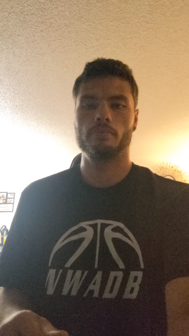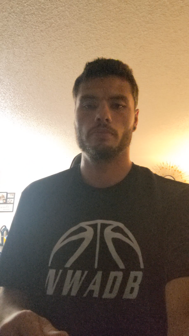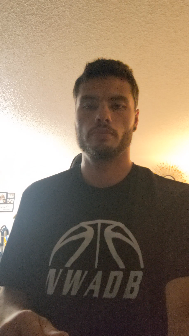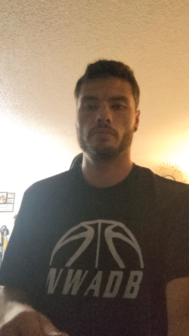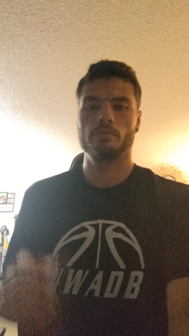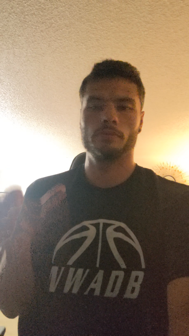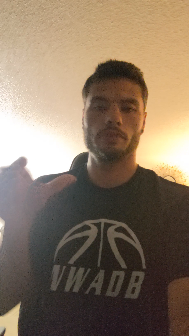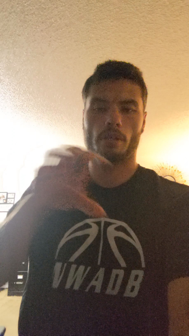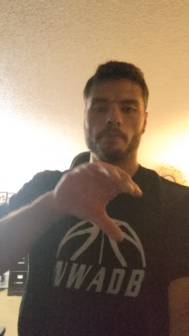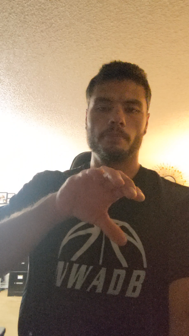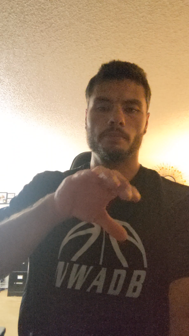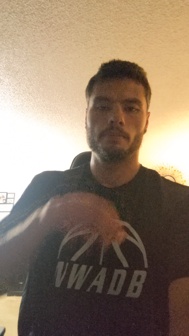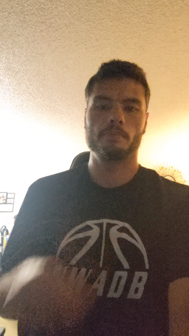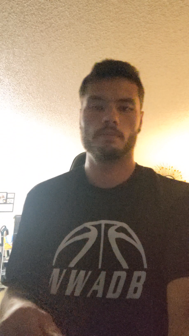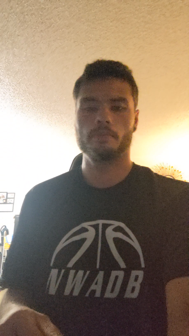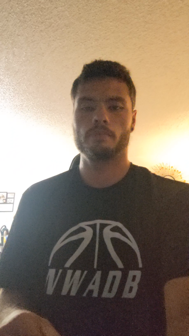dump